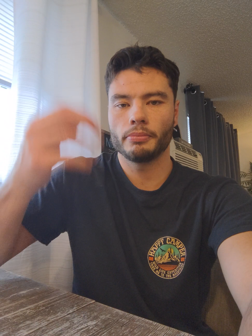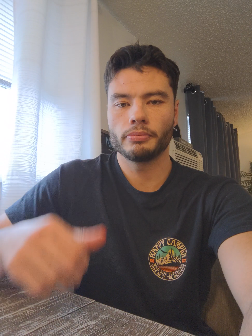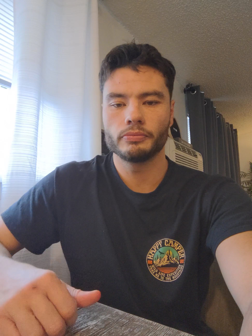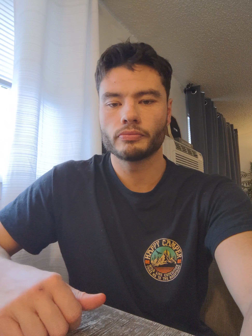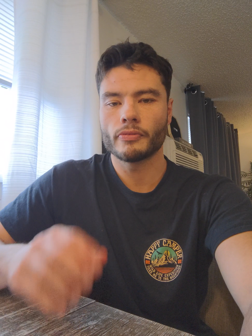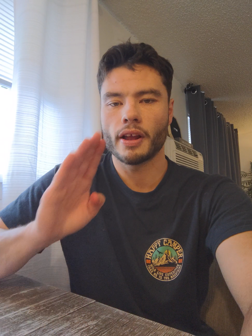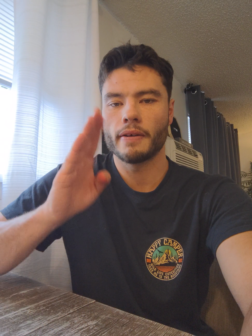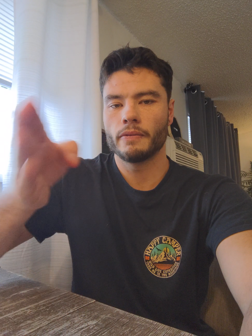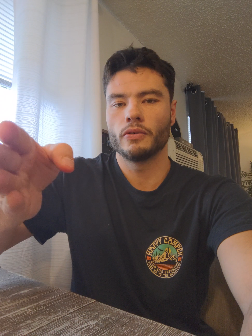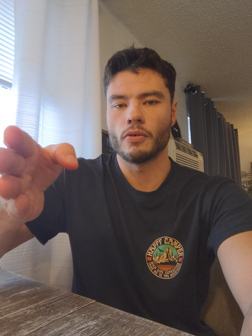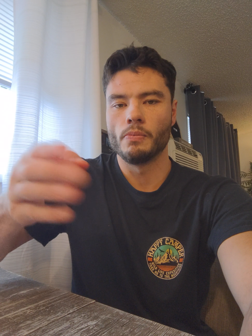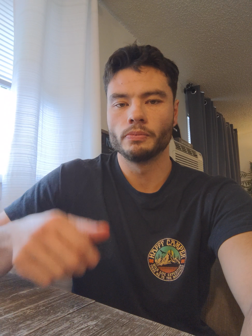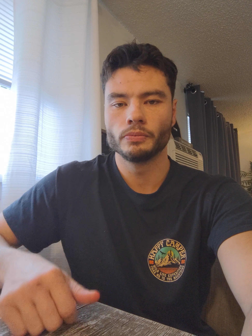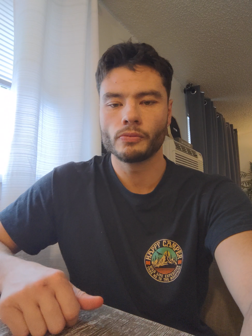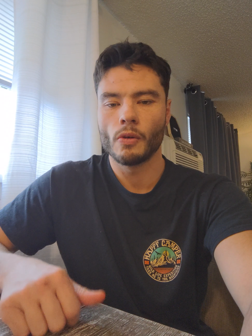after